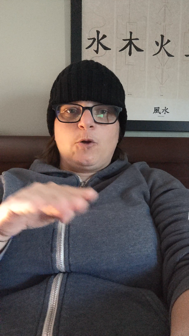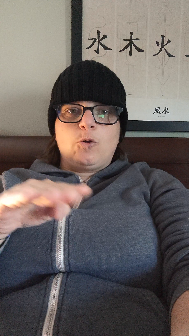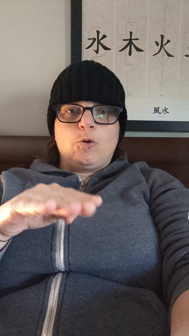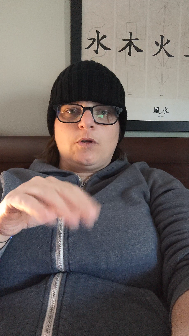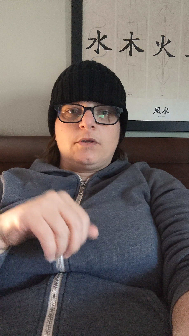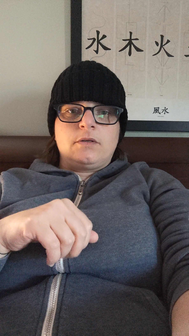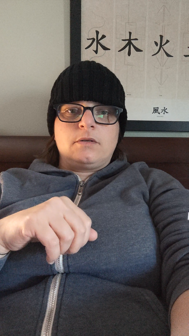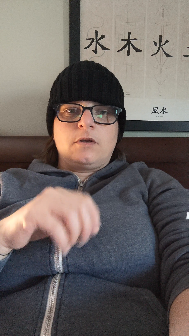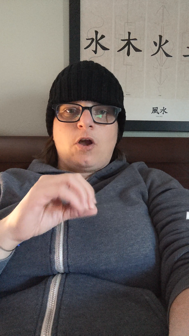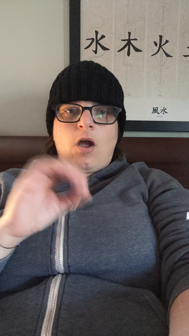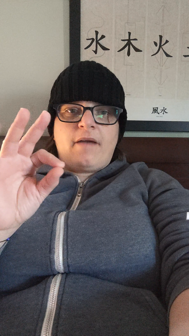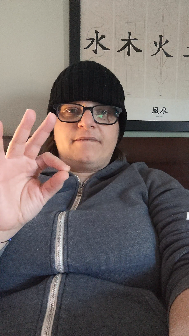off